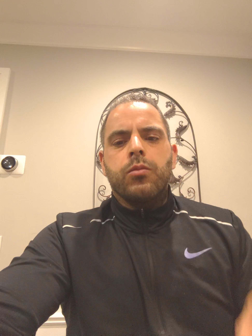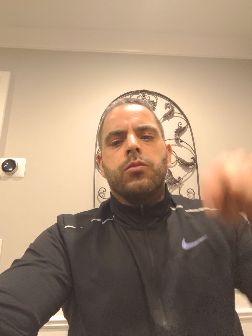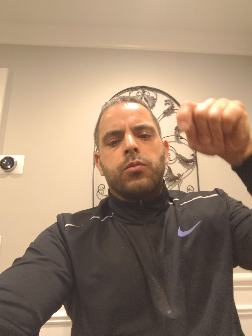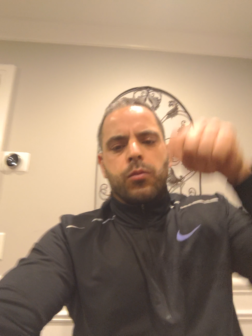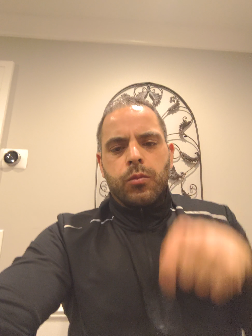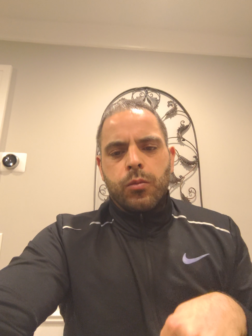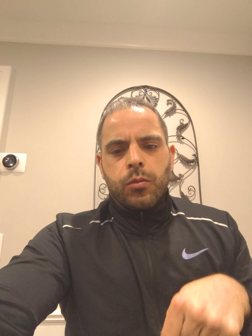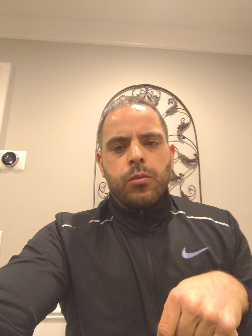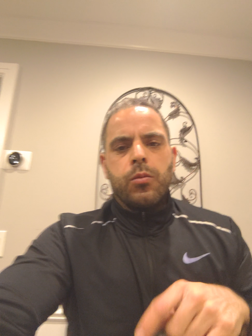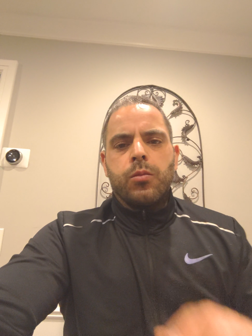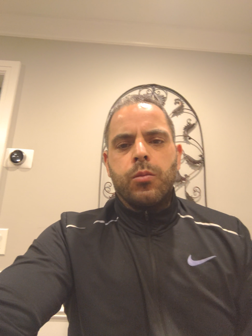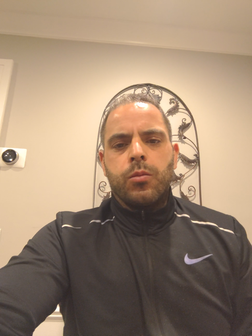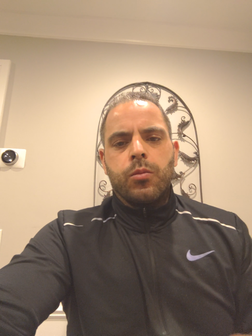down